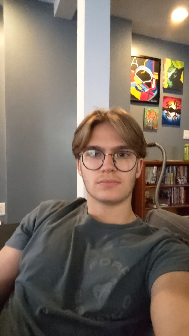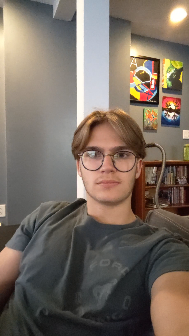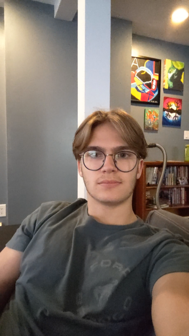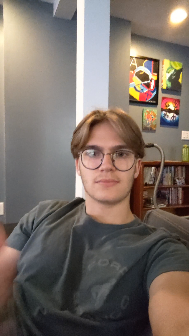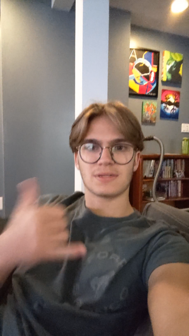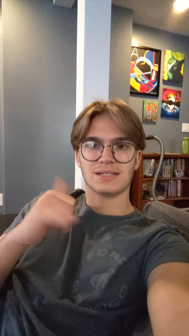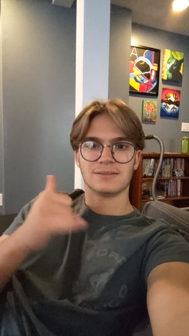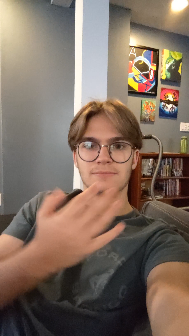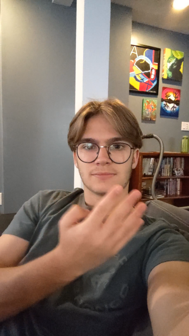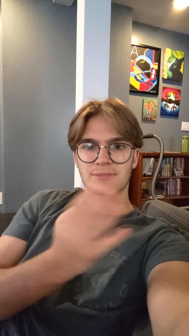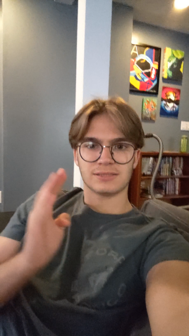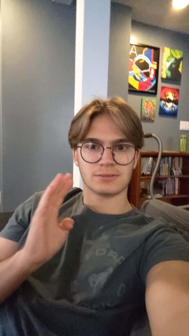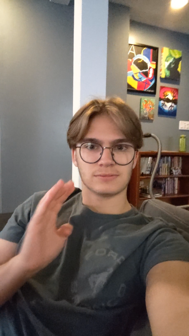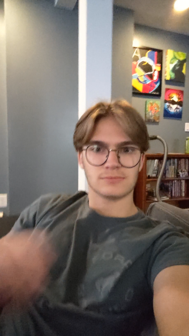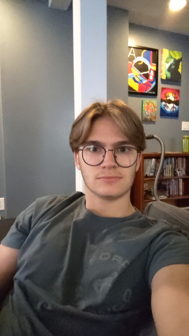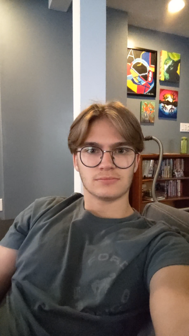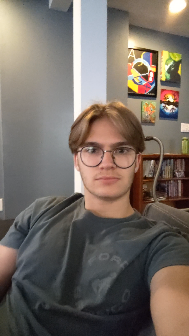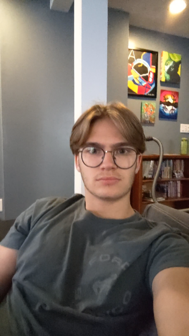playpen